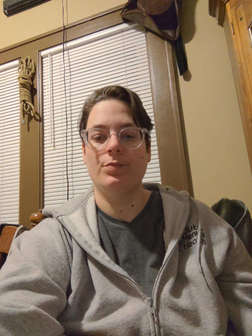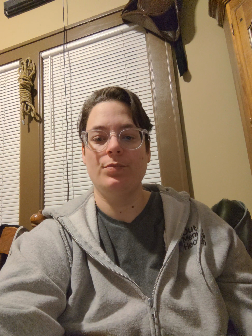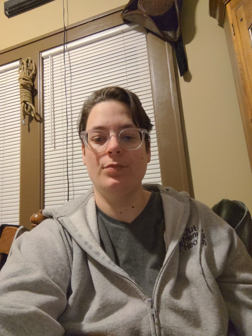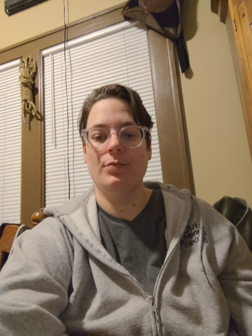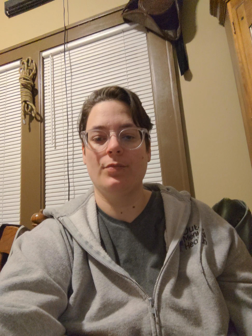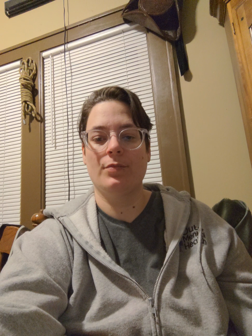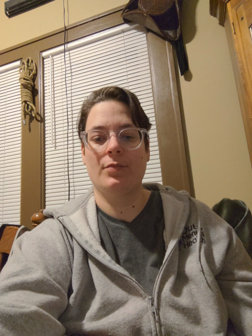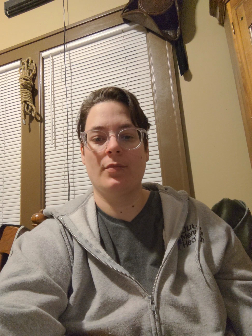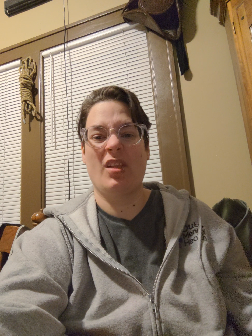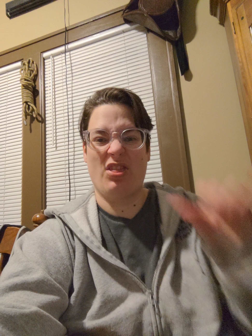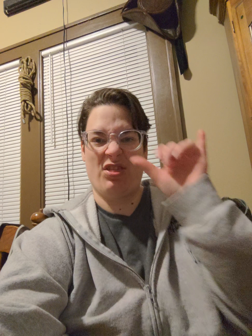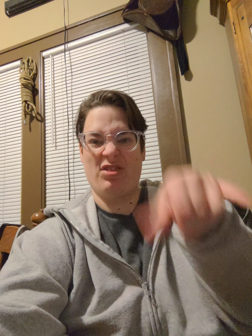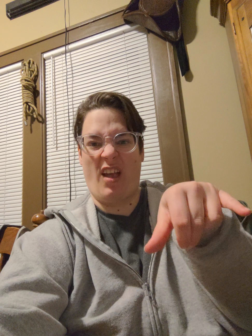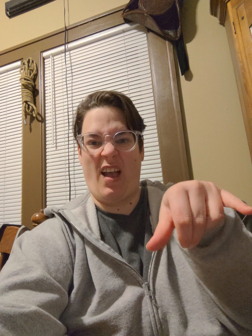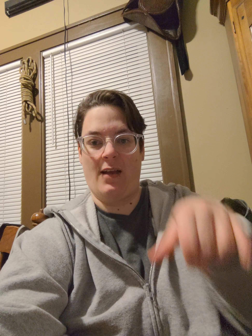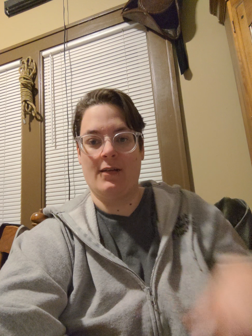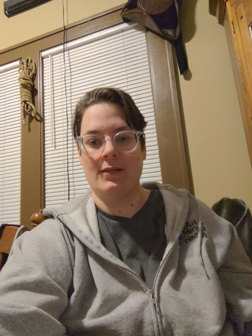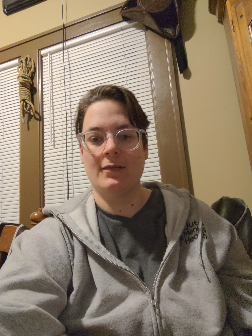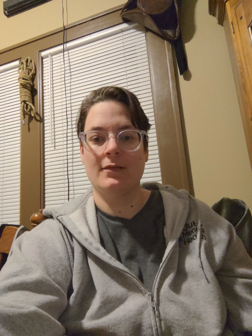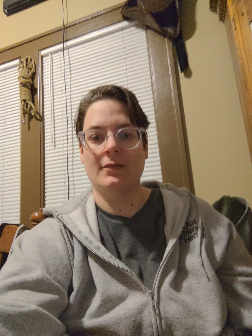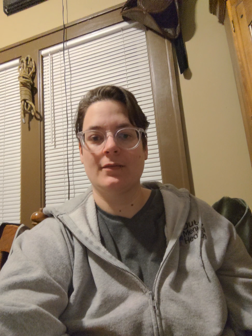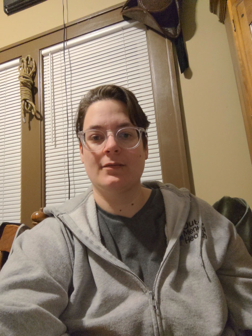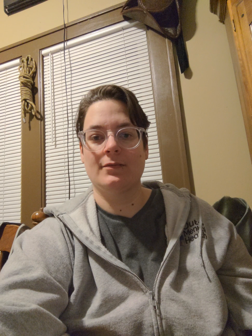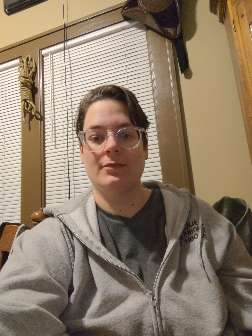that